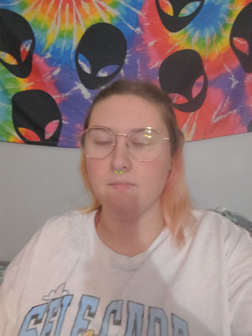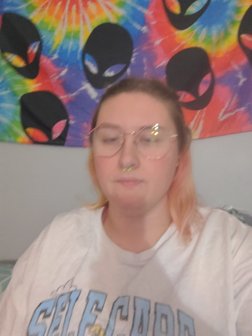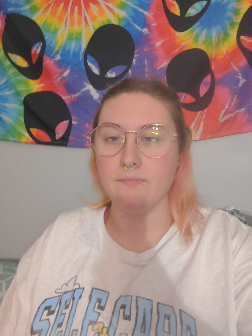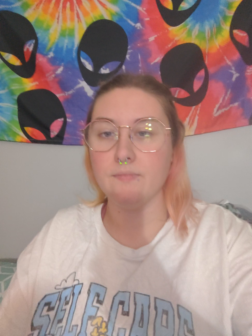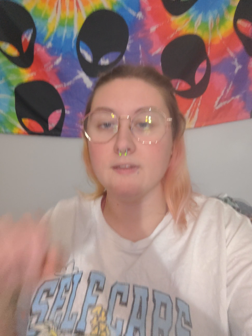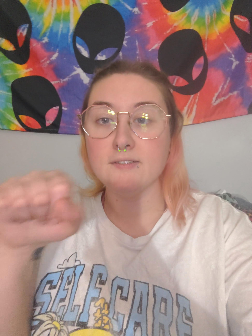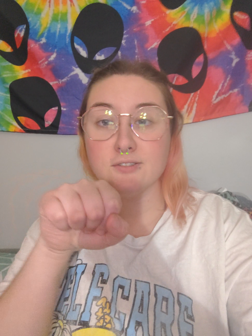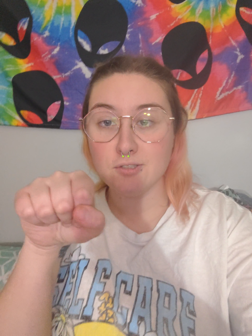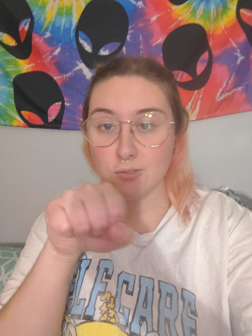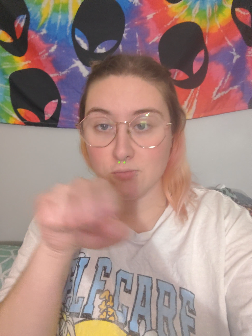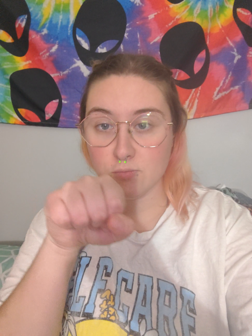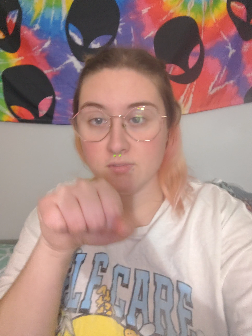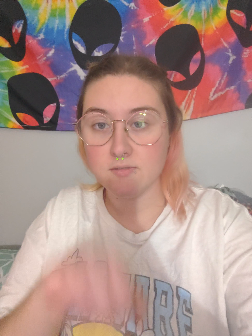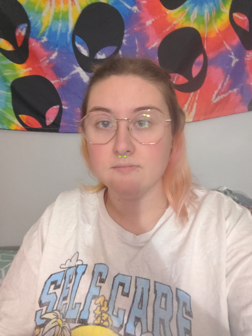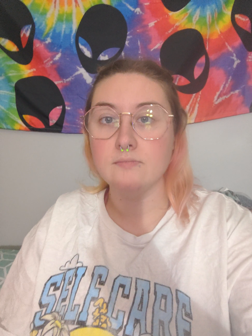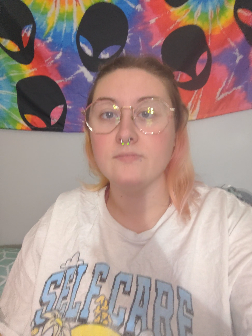shoe